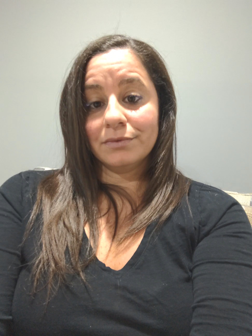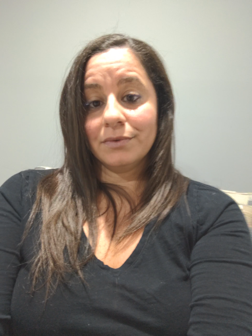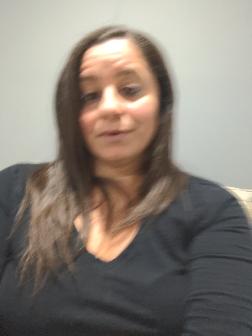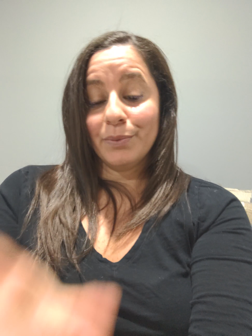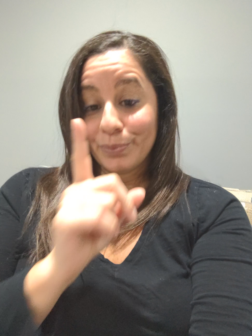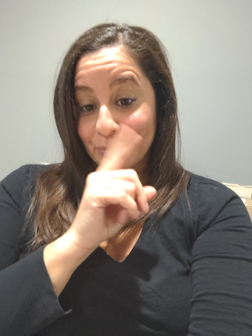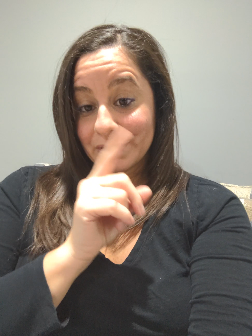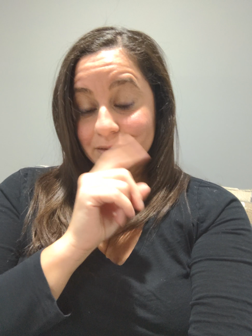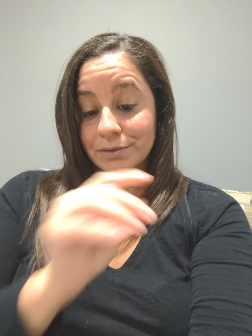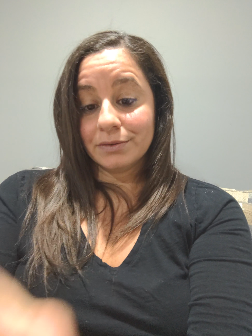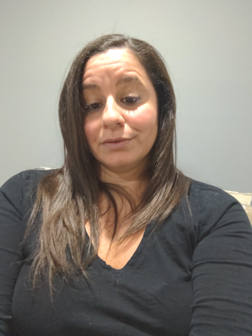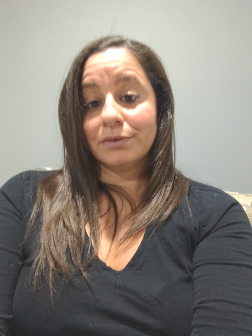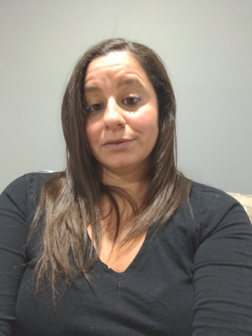pretend